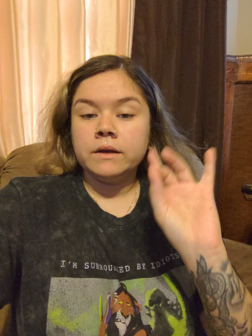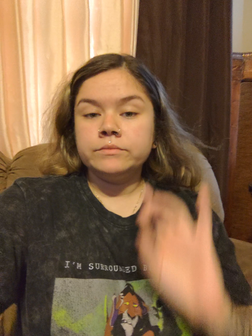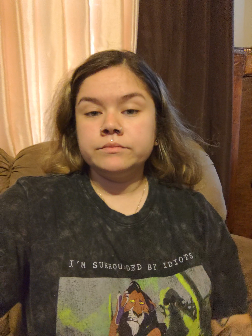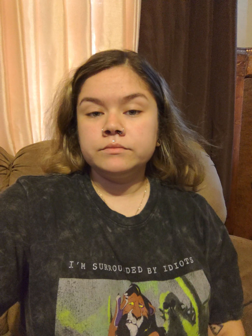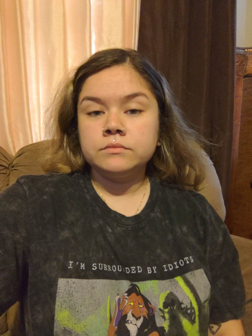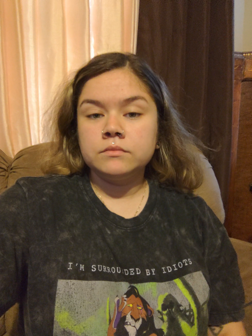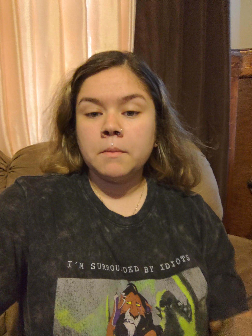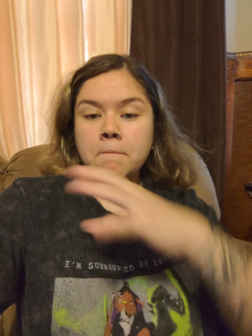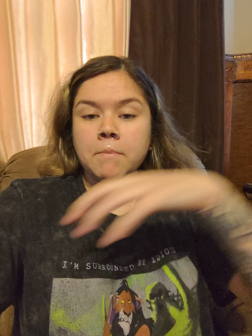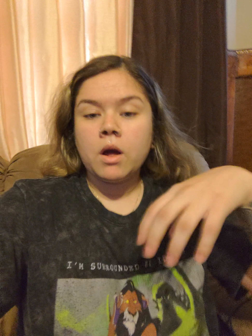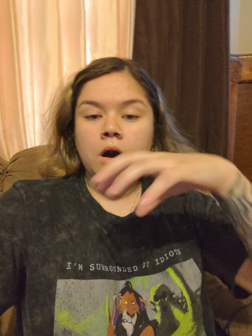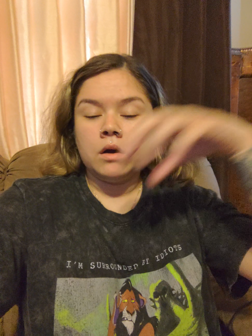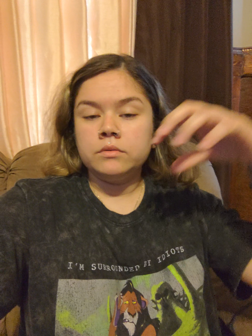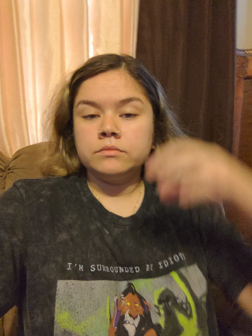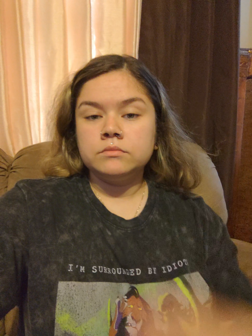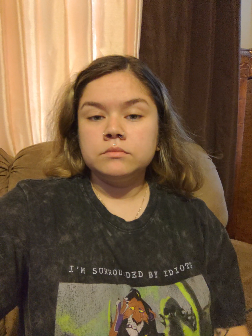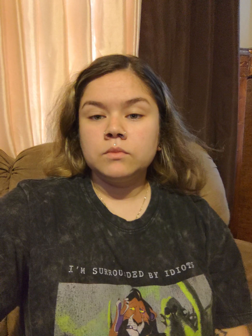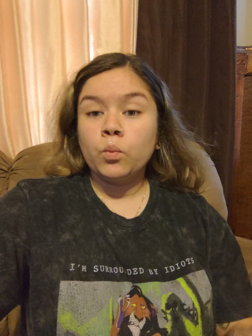block